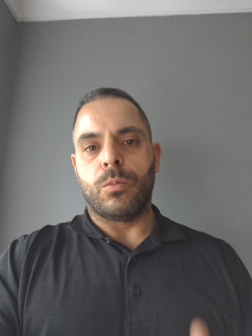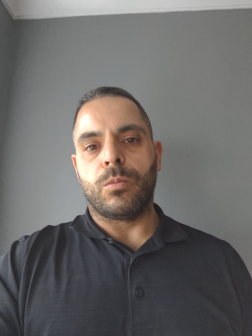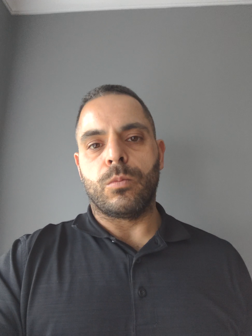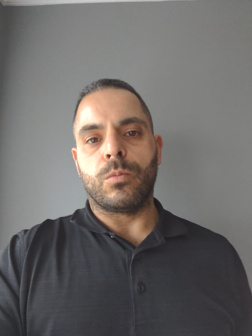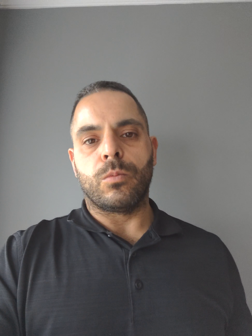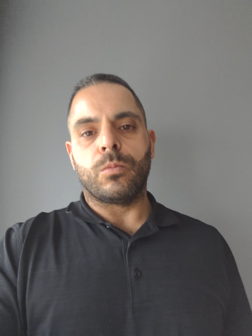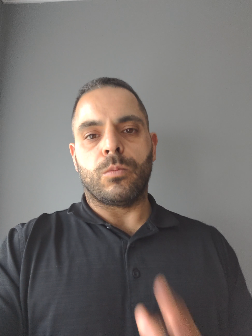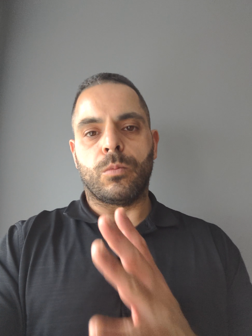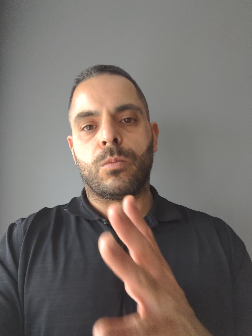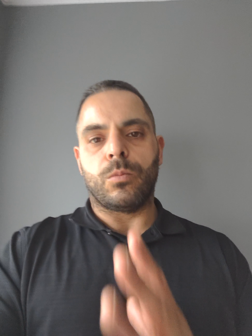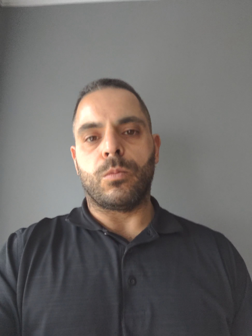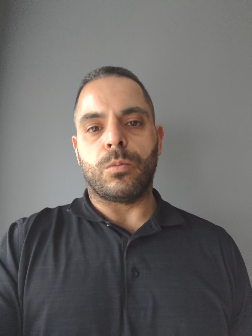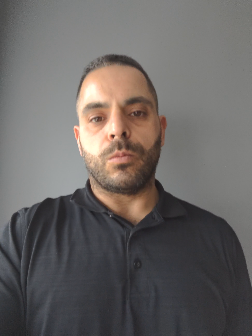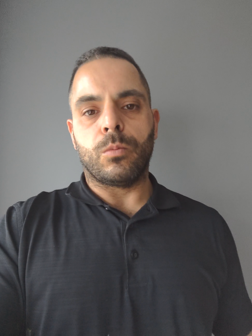fine